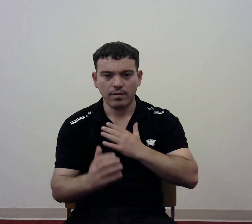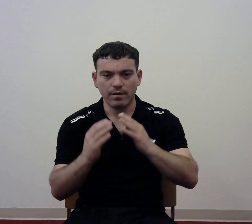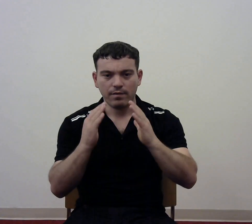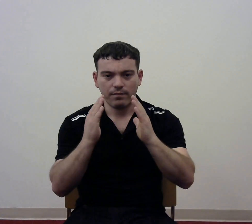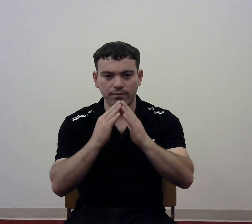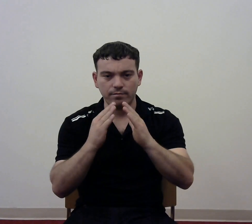ev